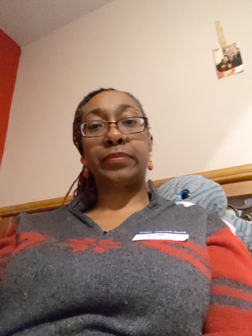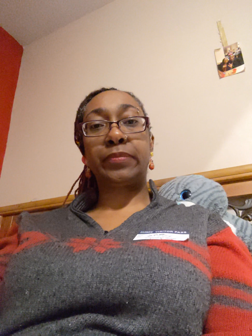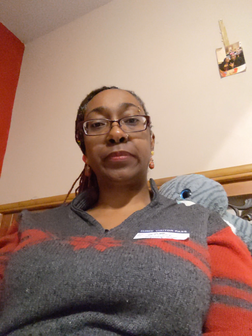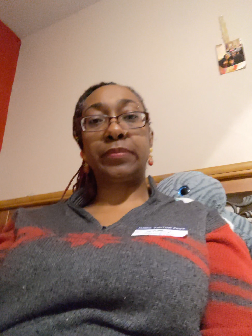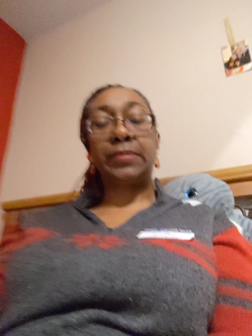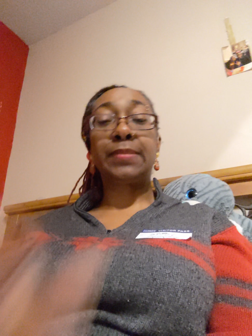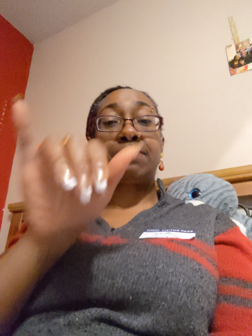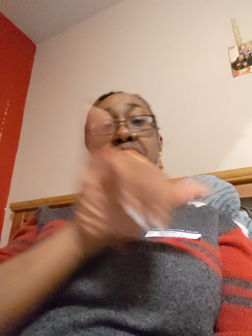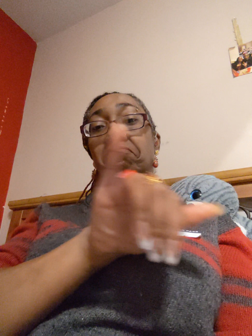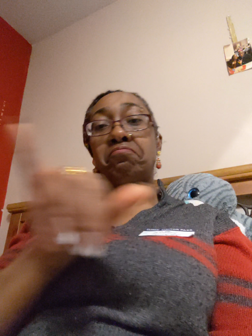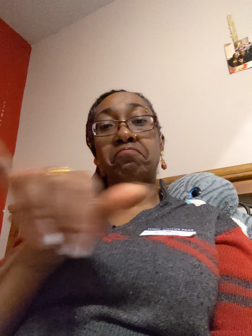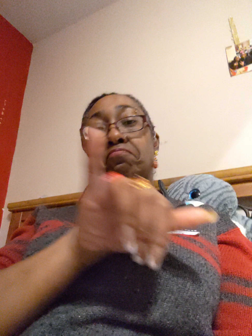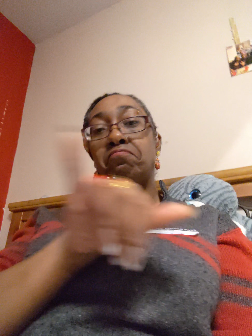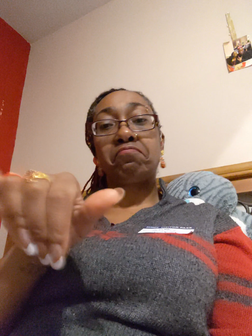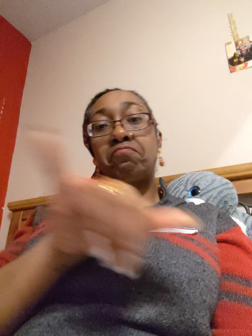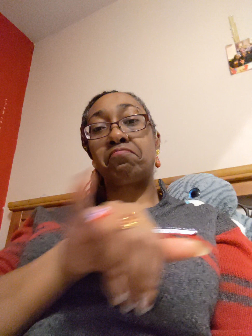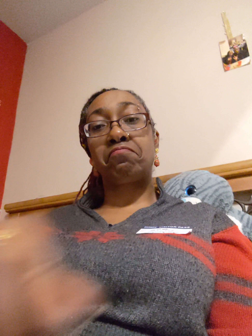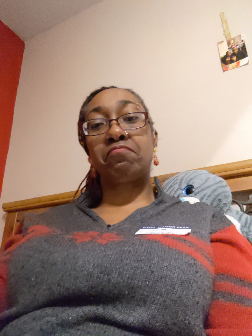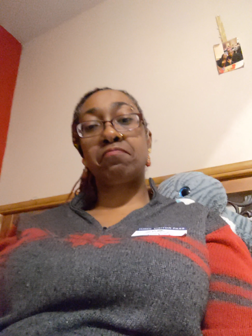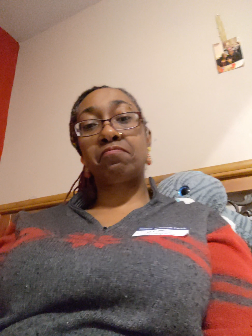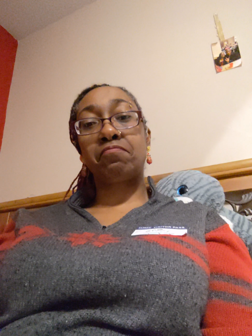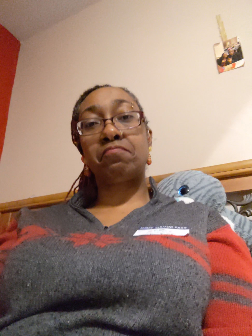same